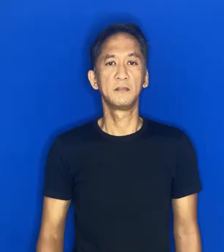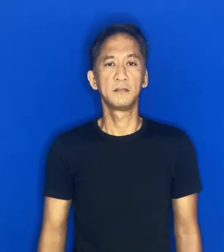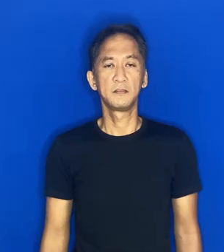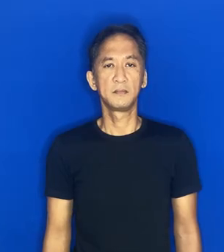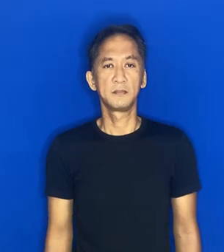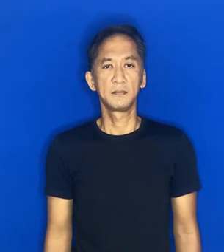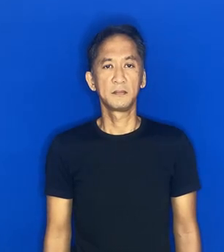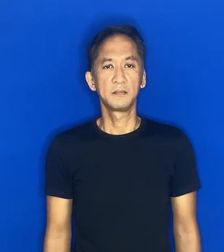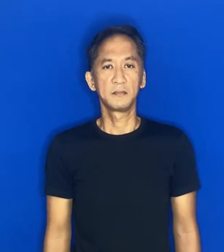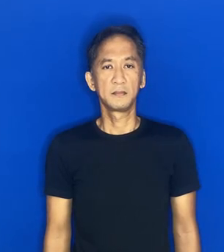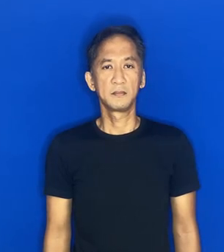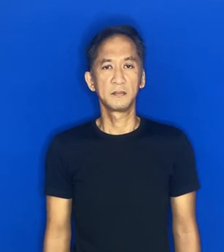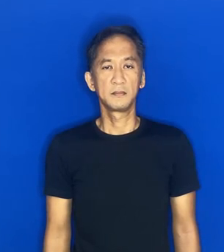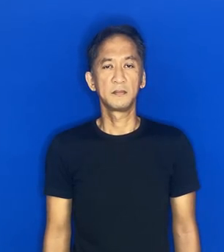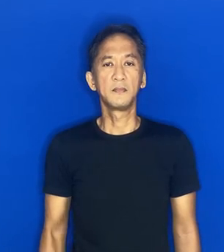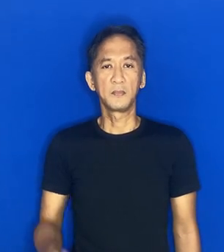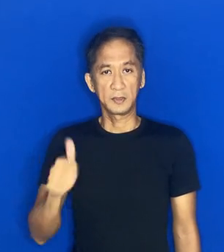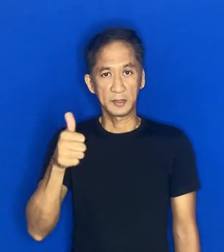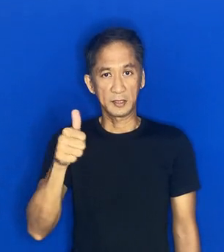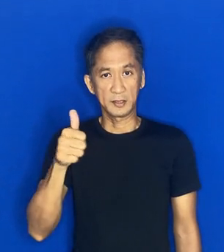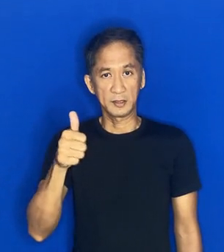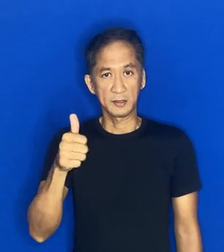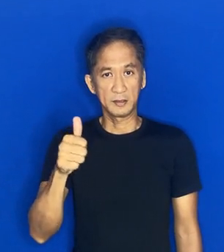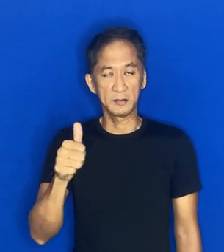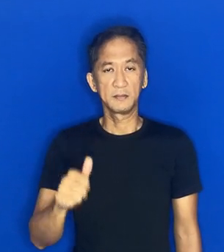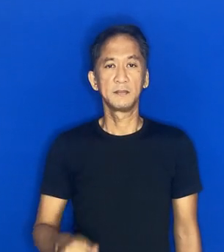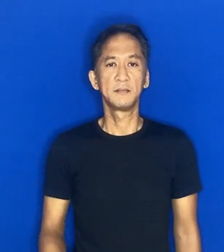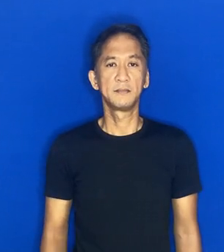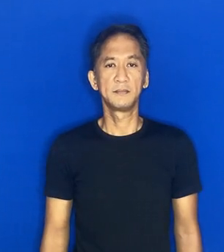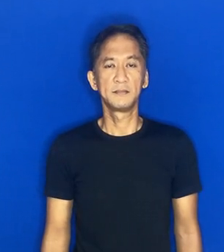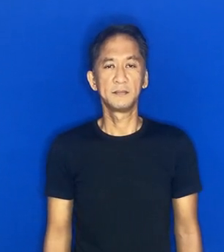ten